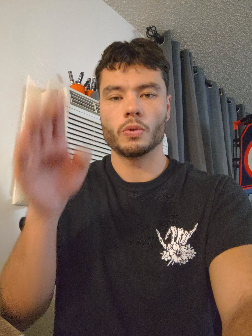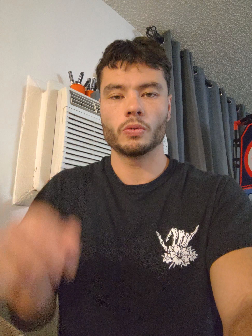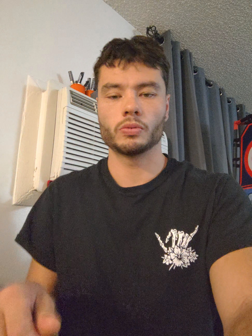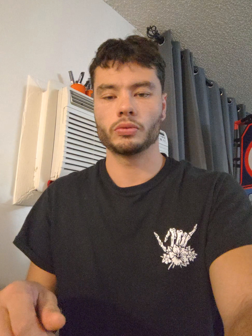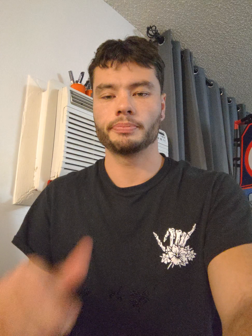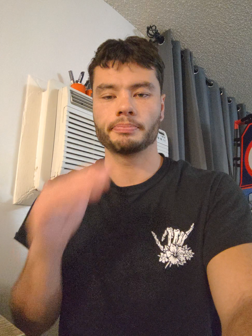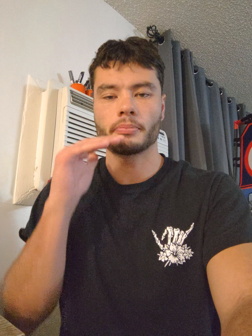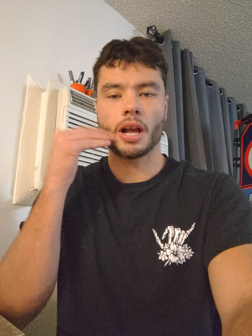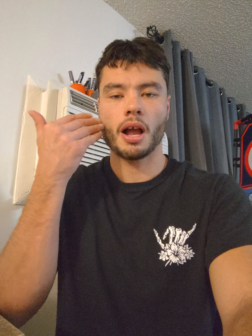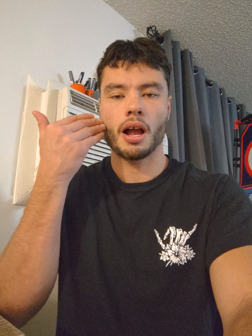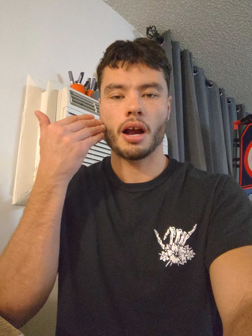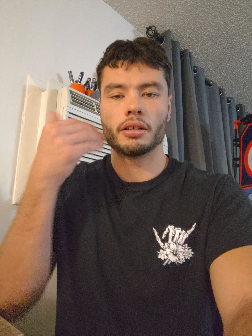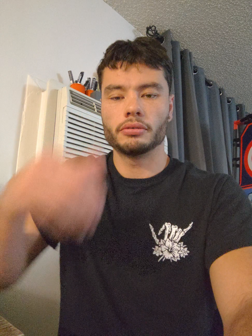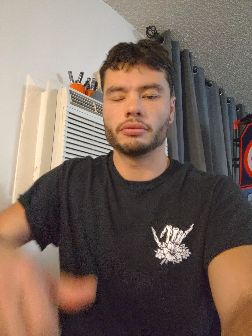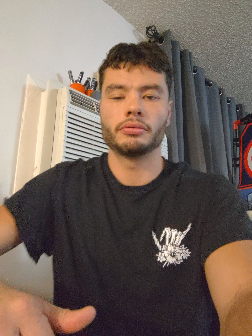smile